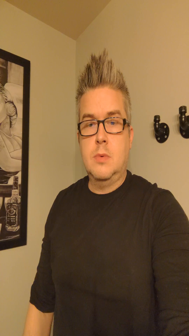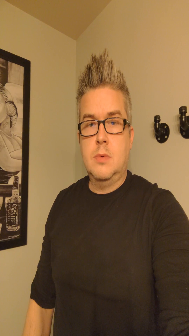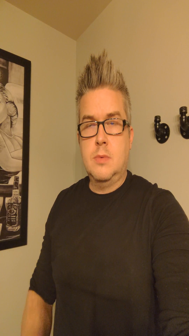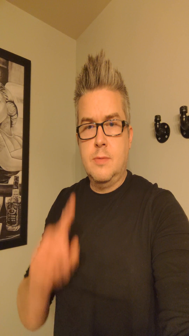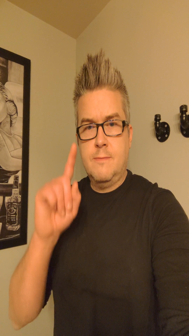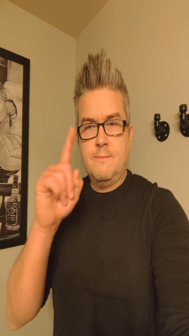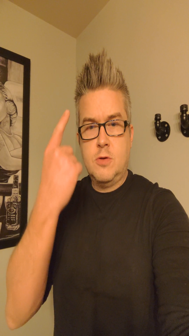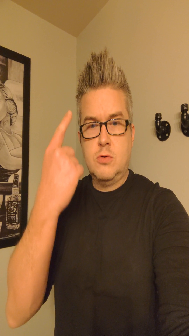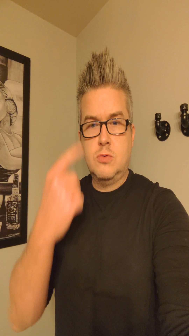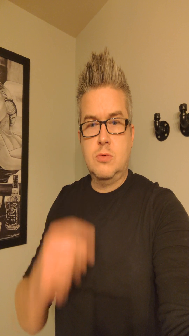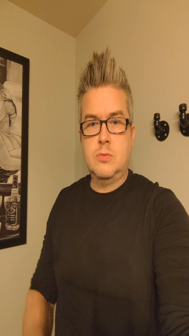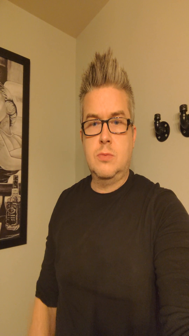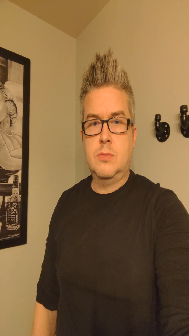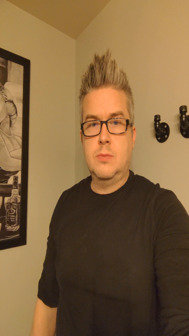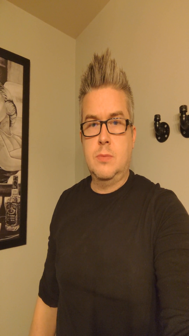first